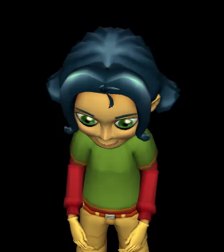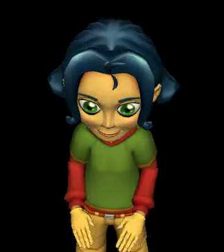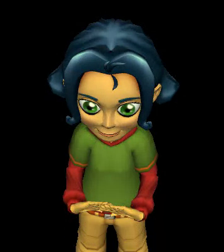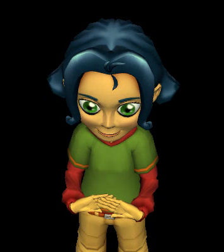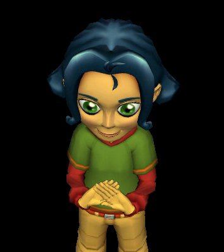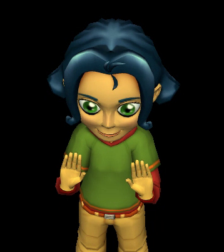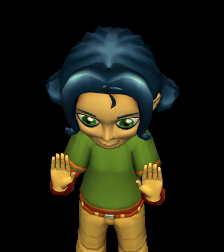سماء